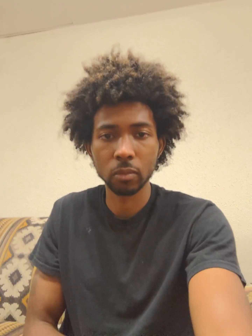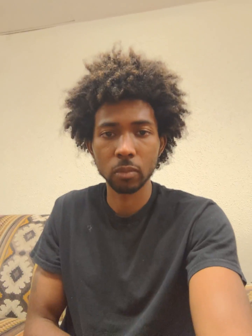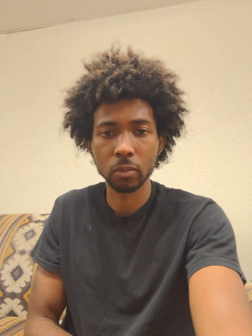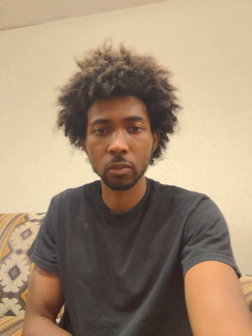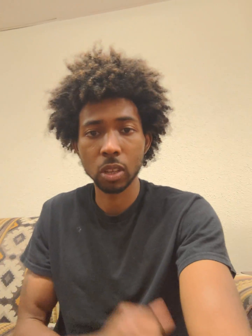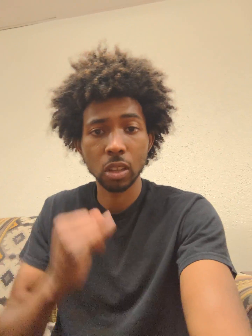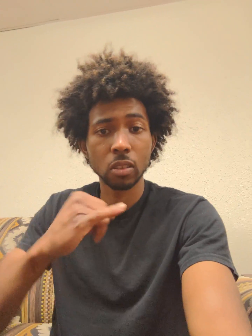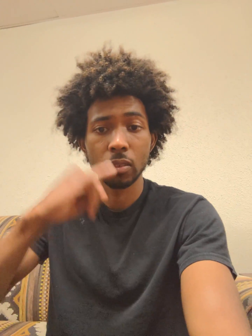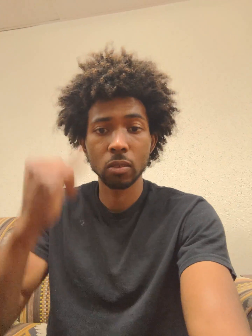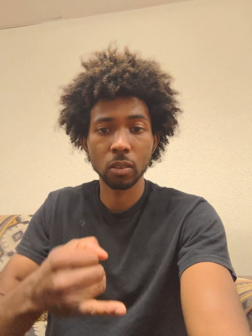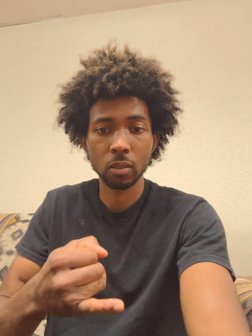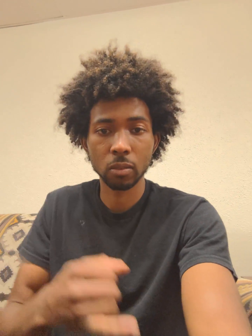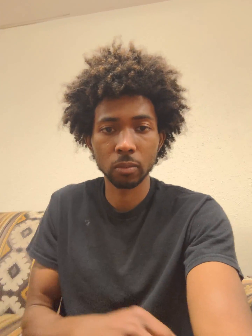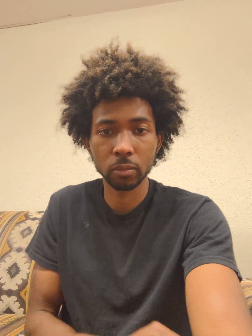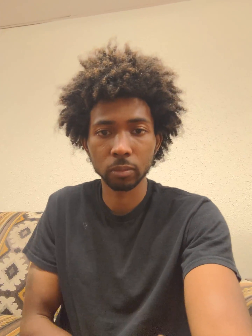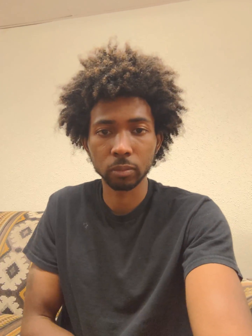last